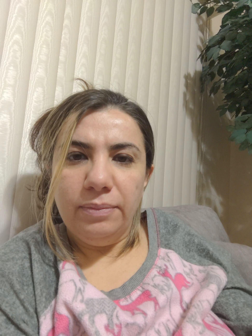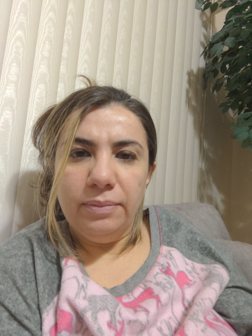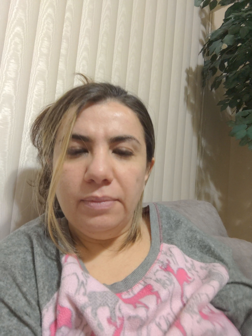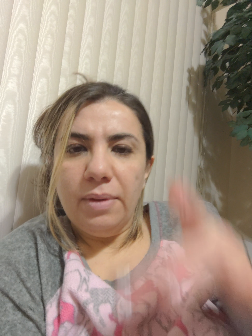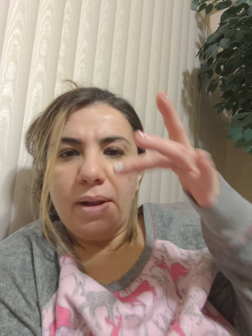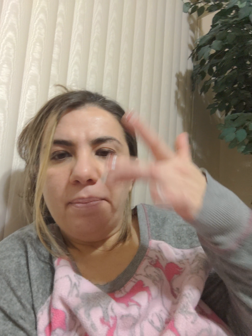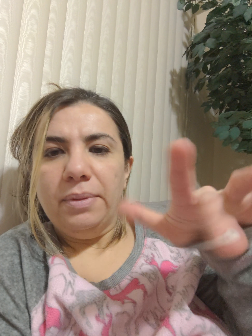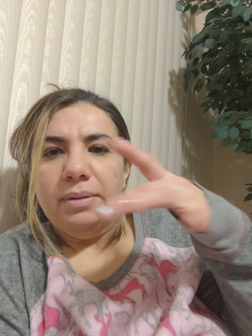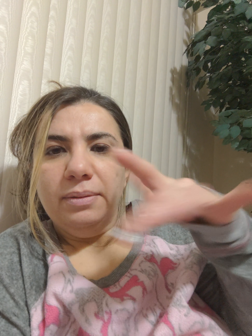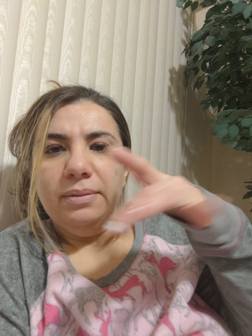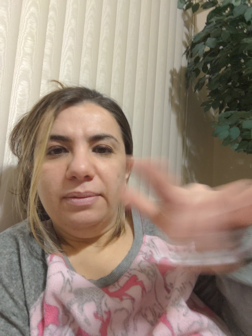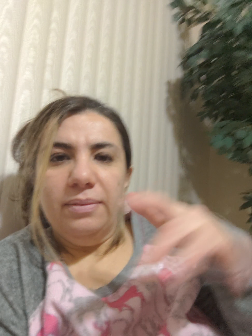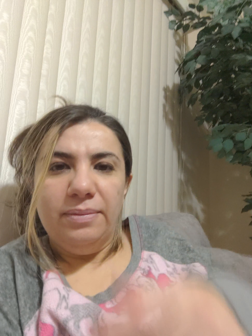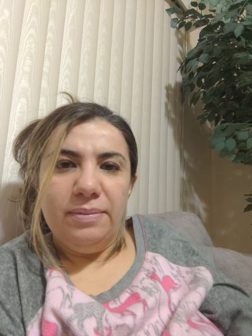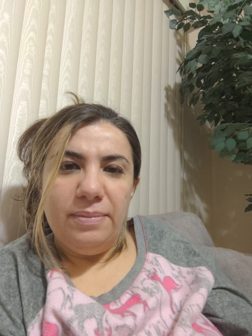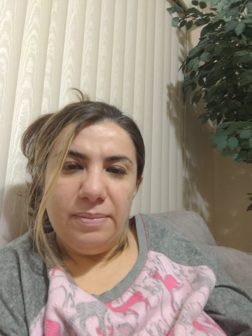empty